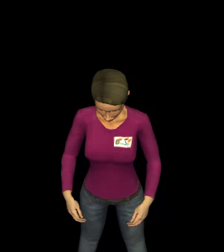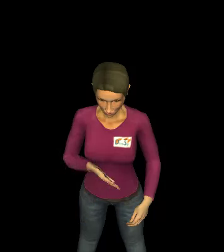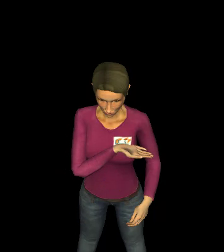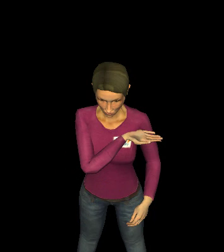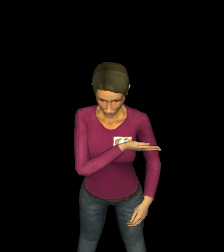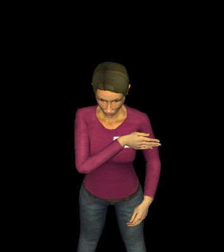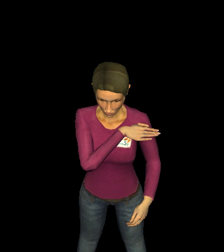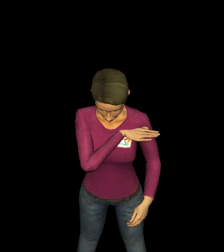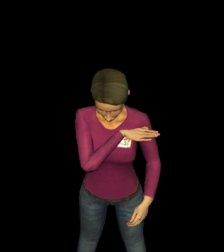مسؤول